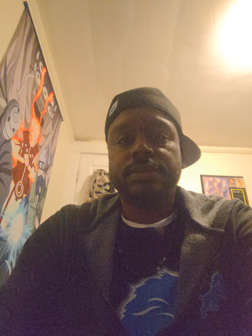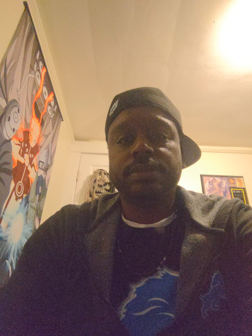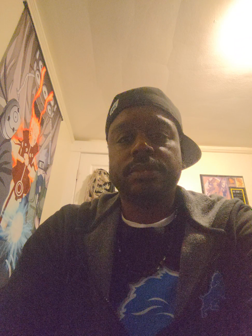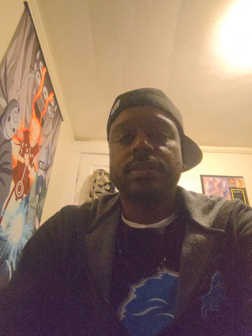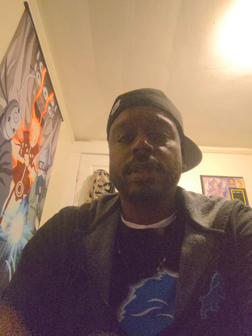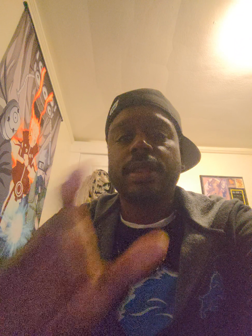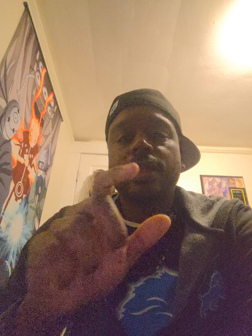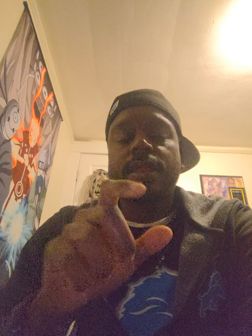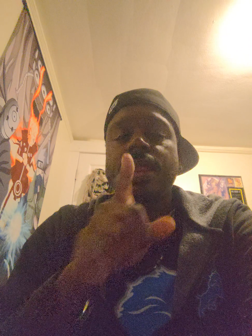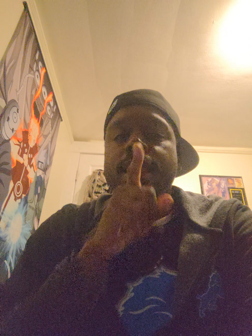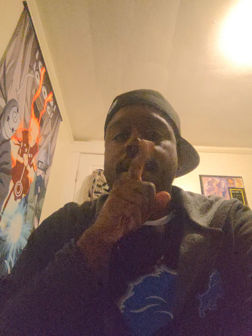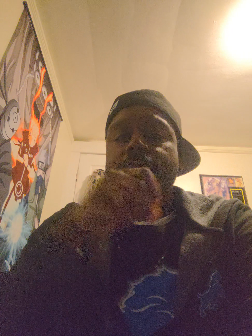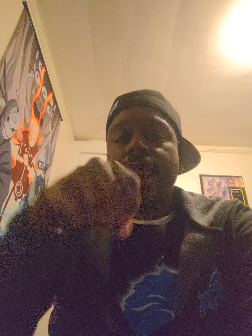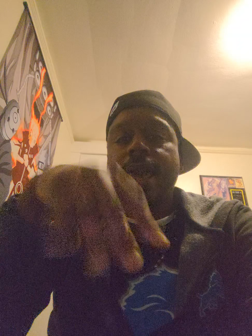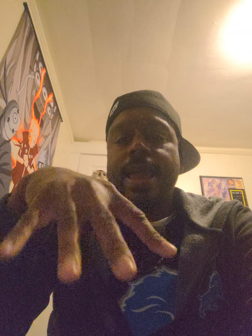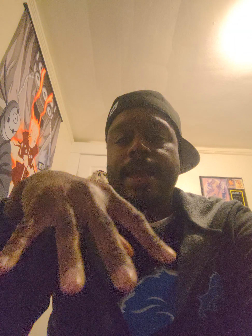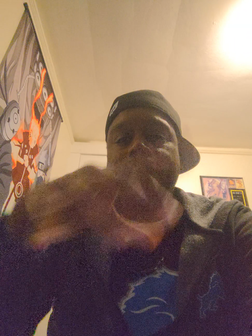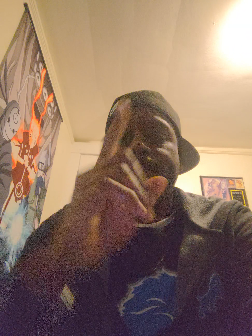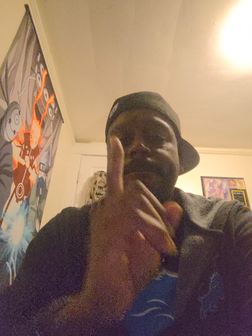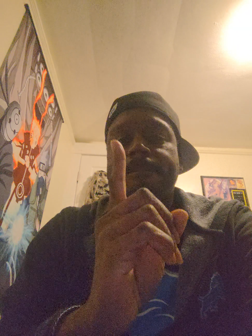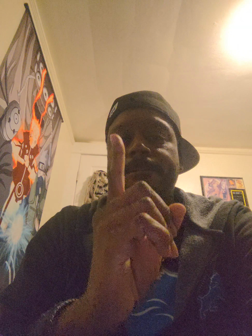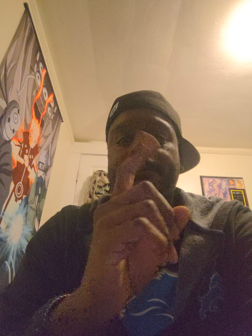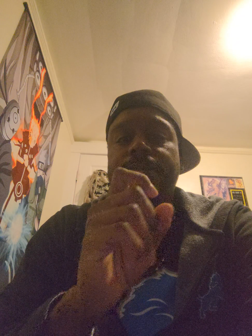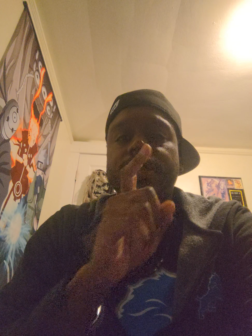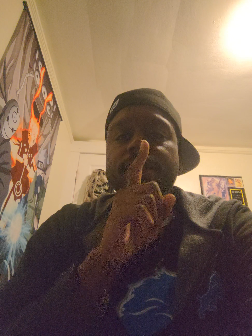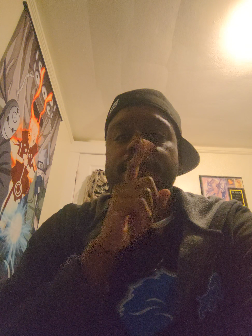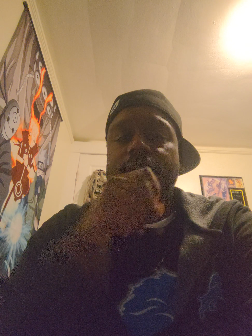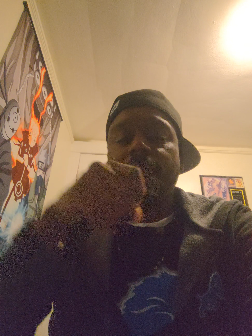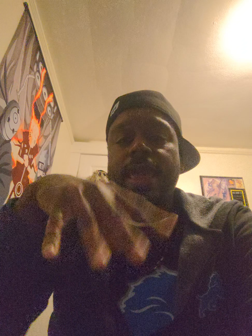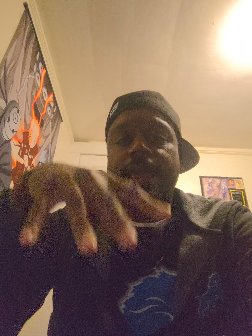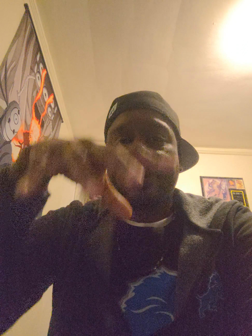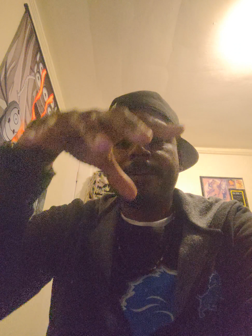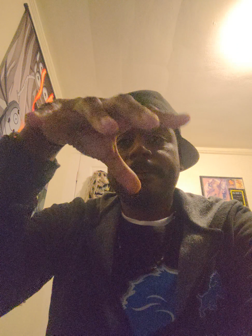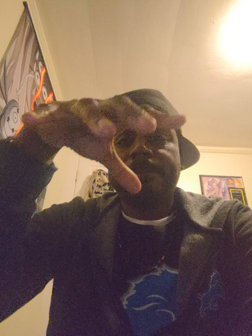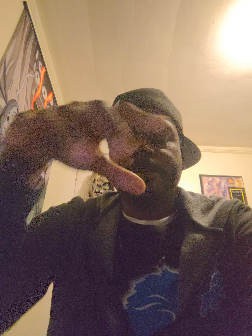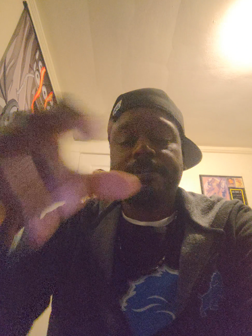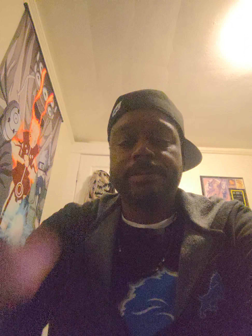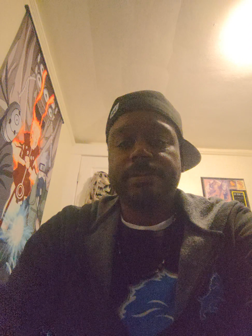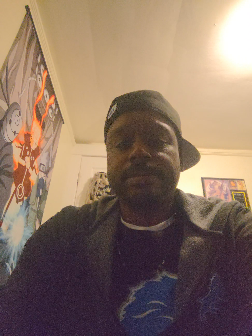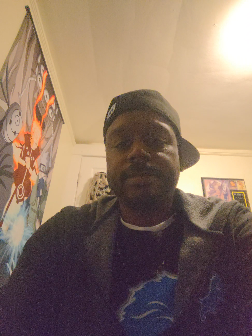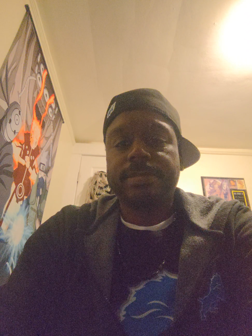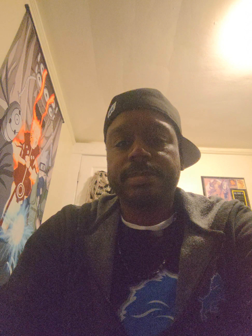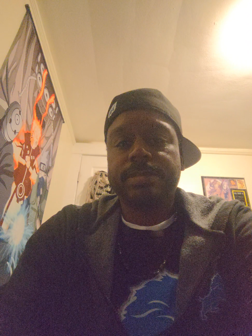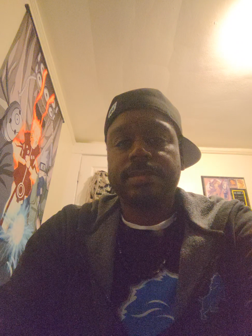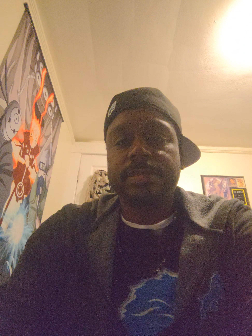lamp